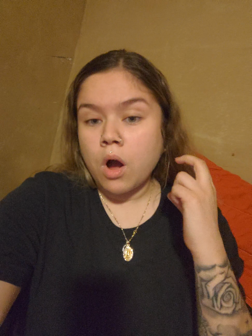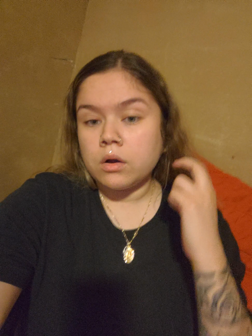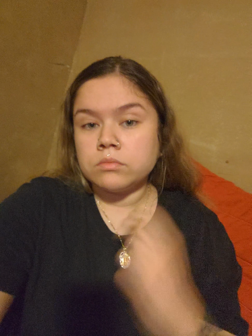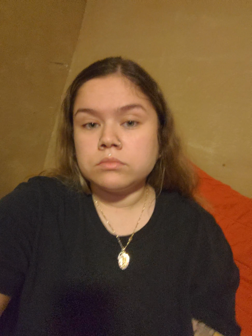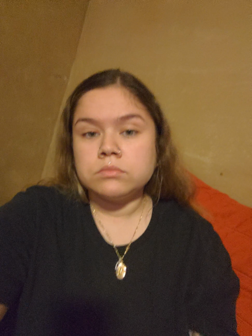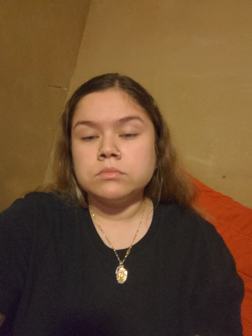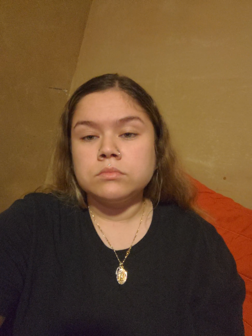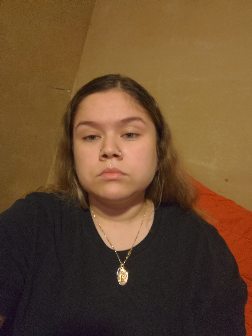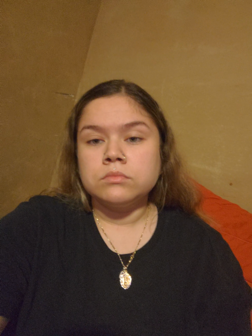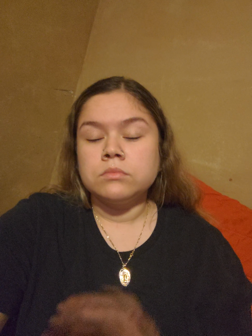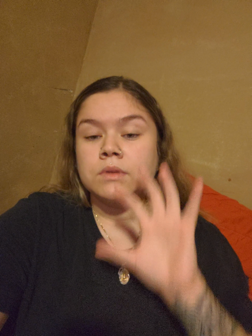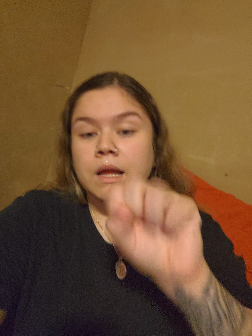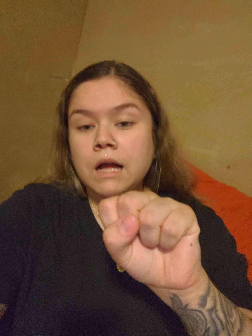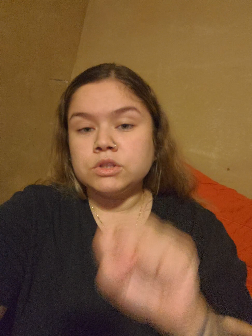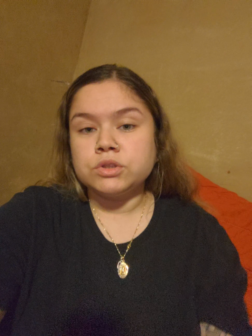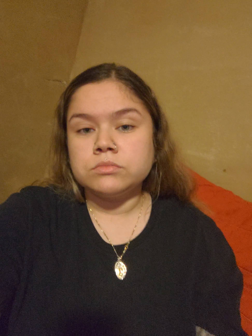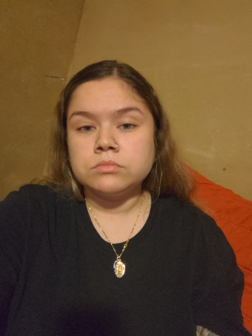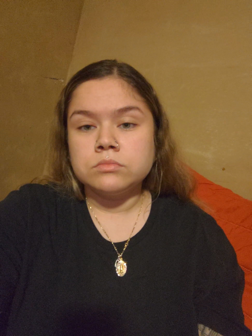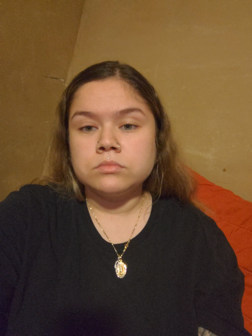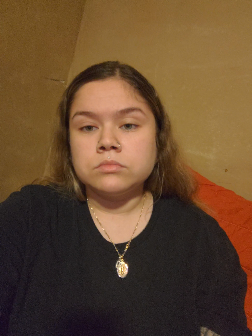catch